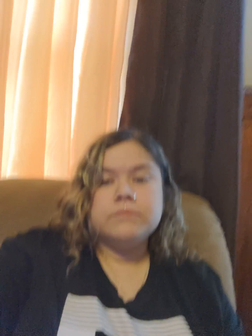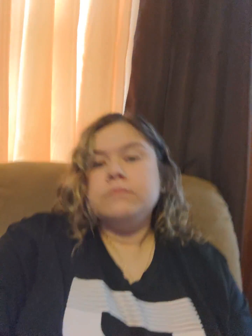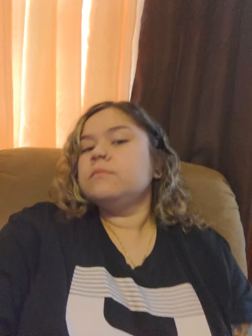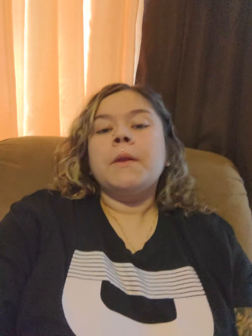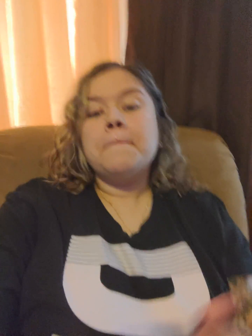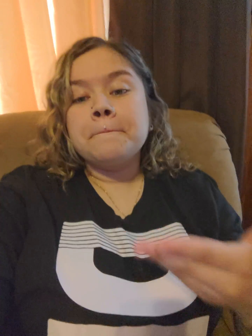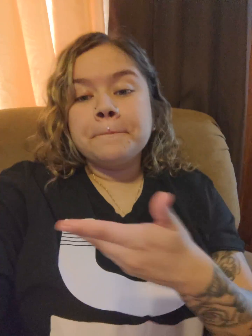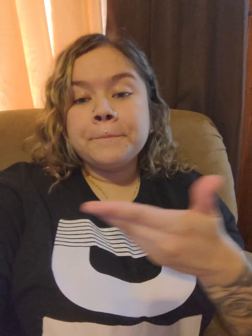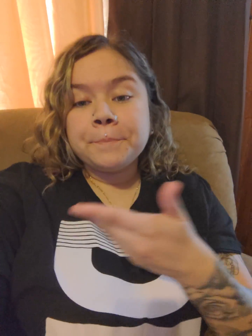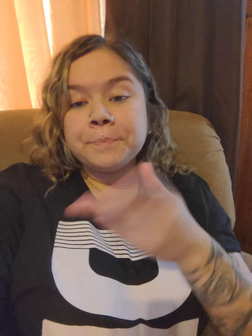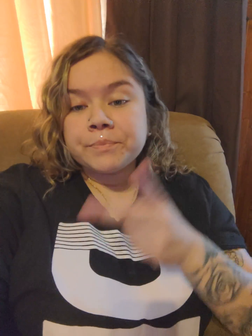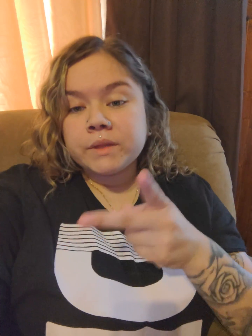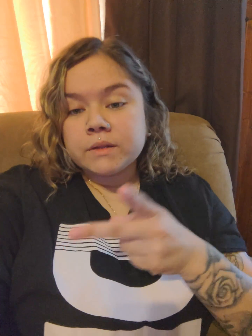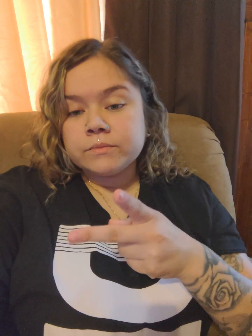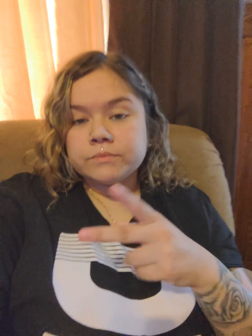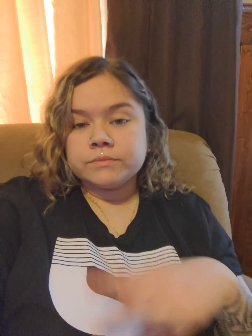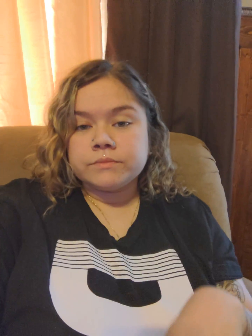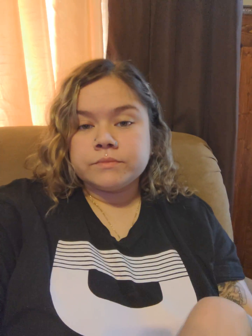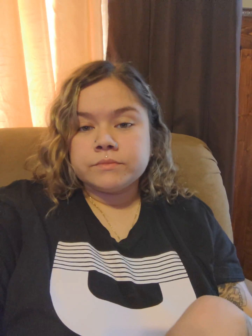babysitter